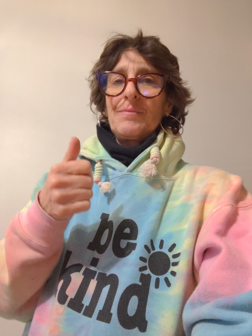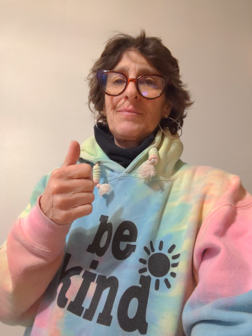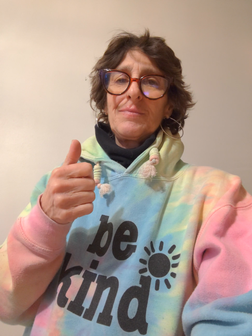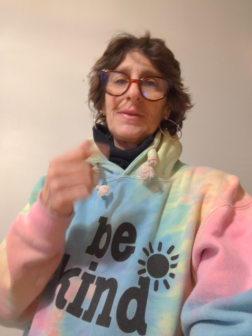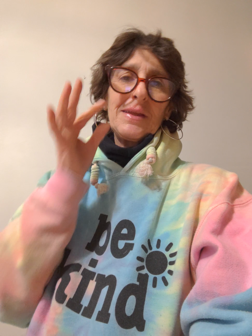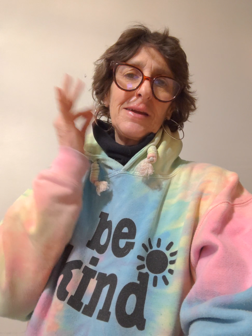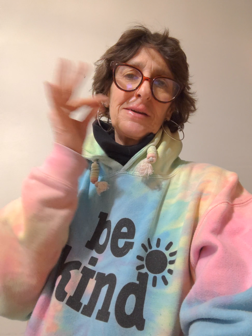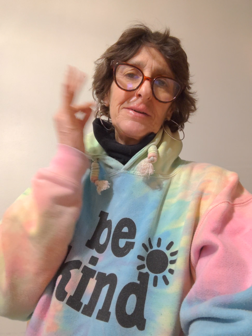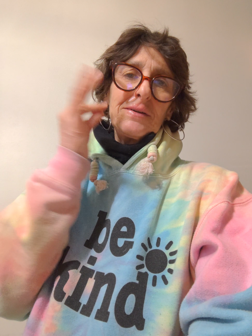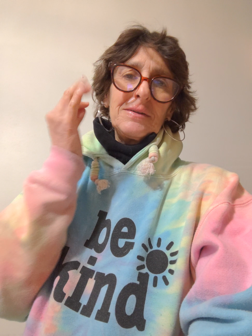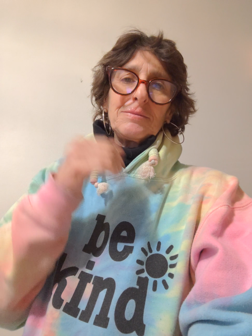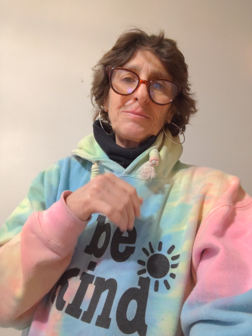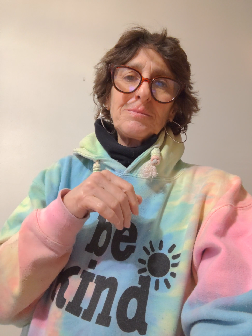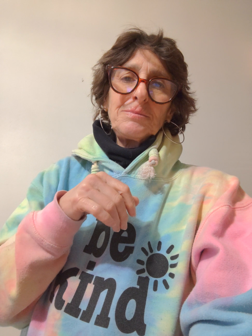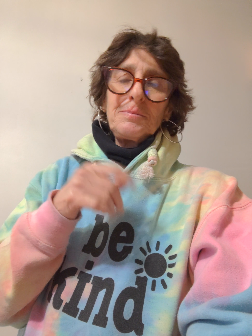cat